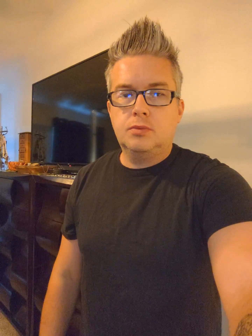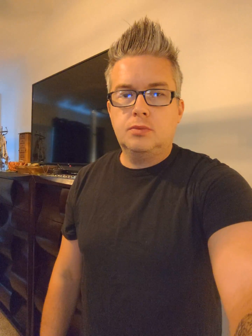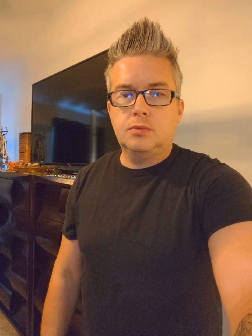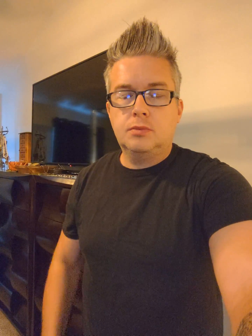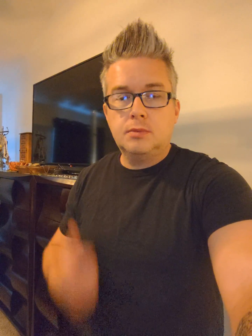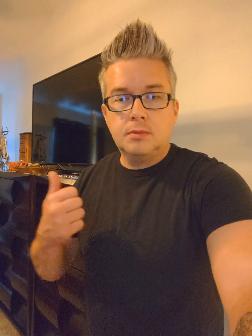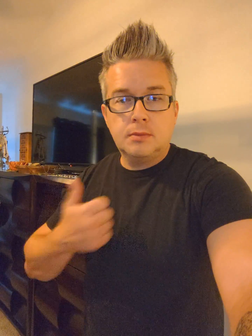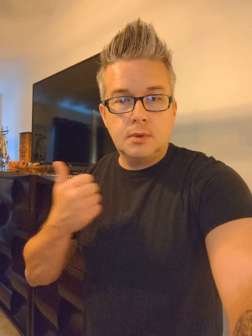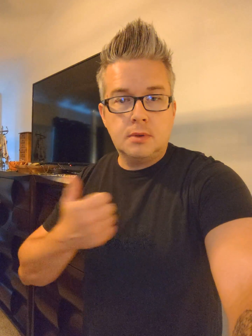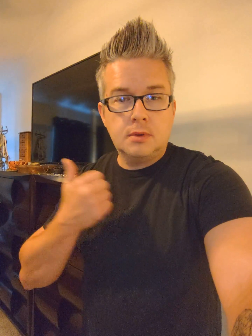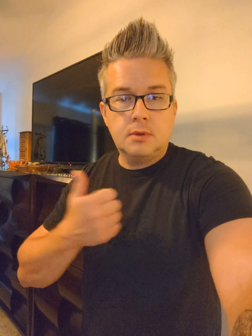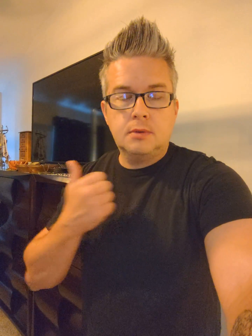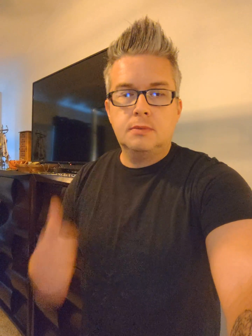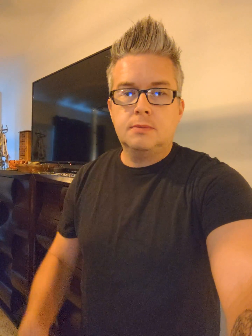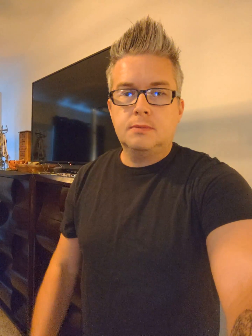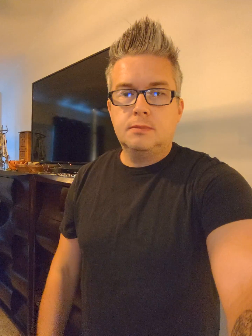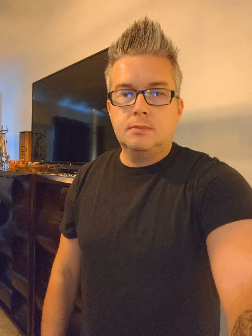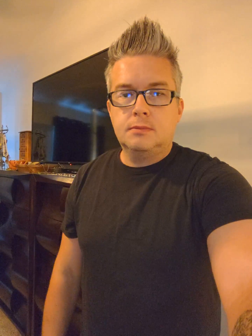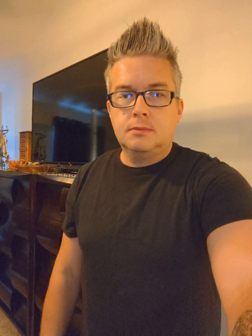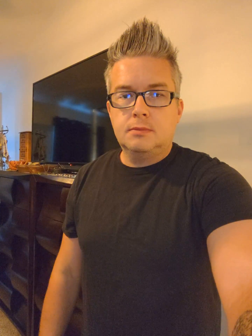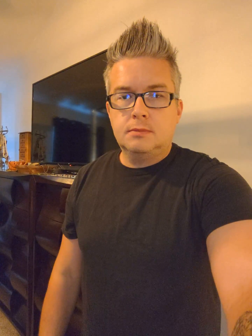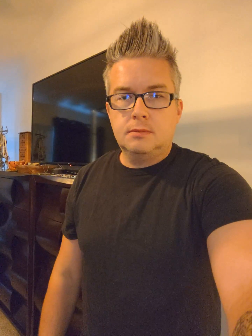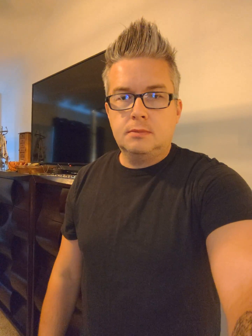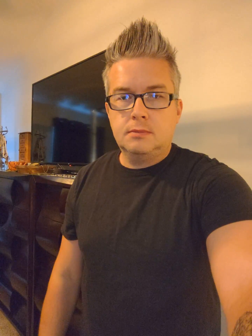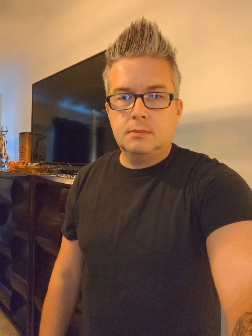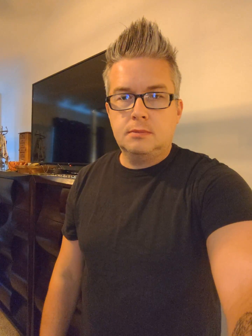chase